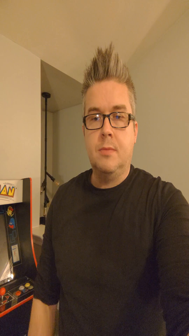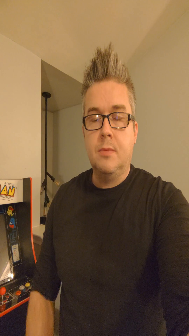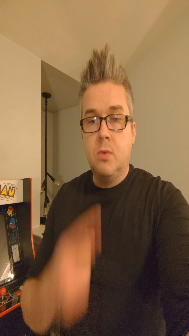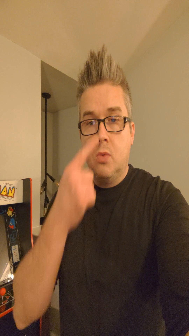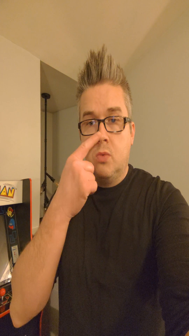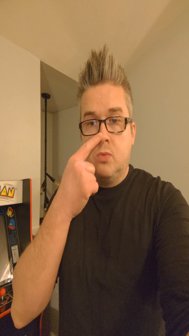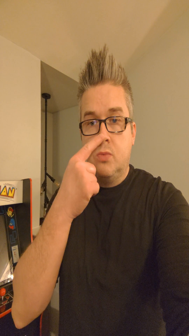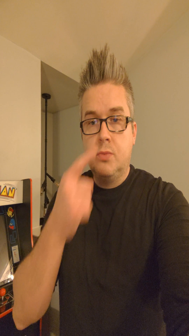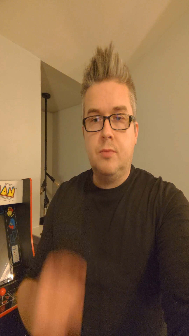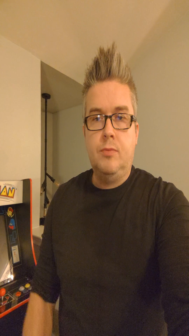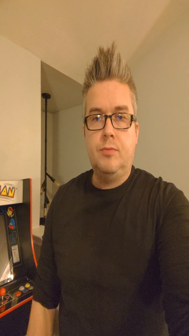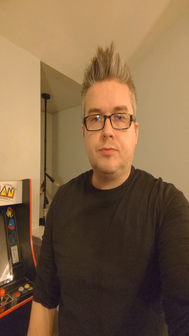nose